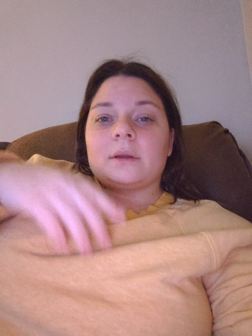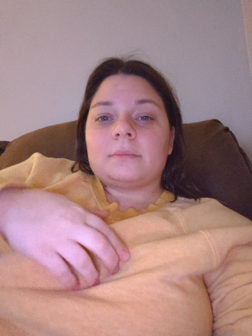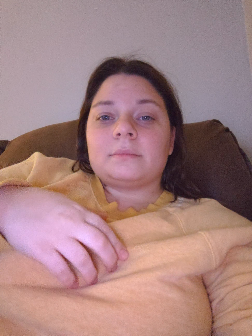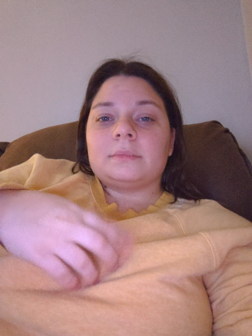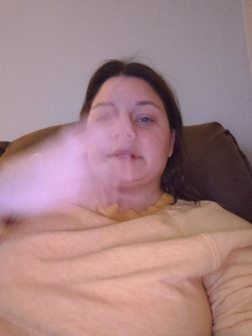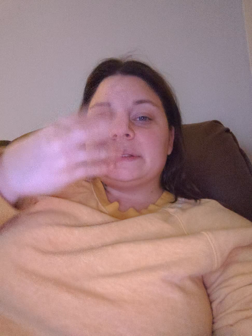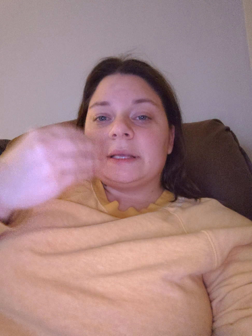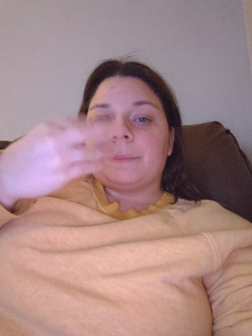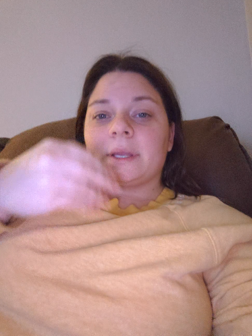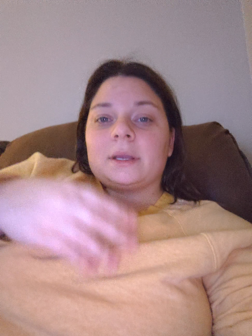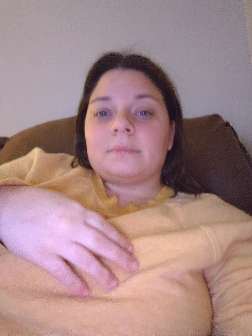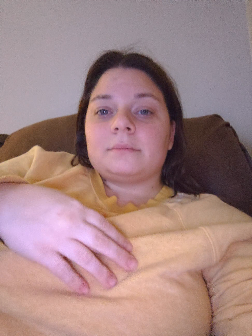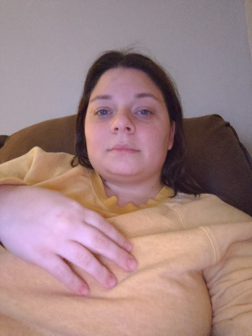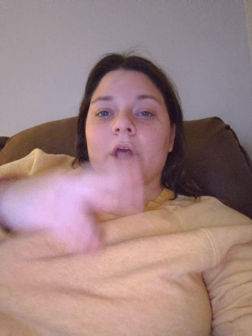sleepy